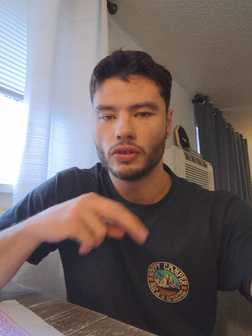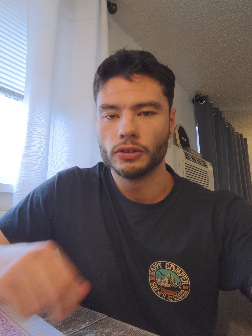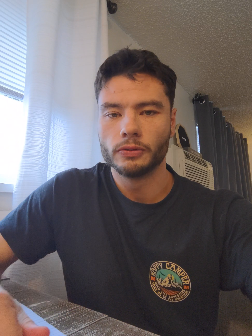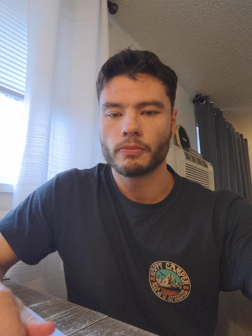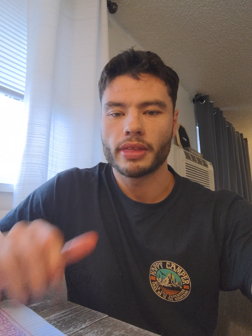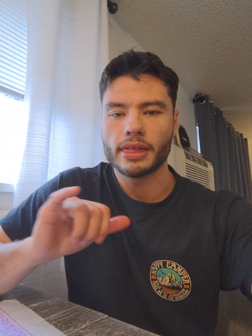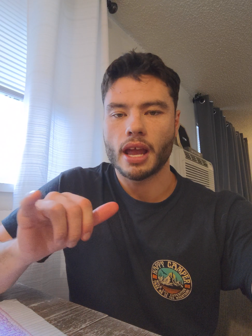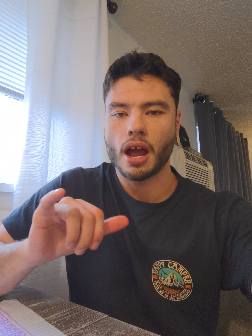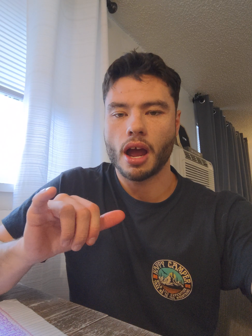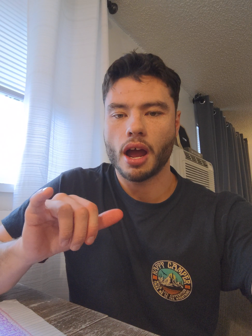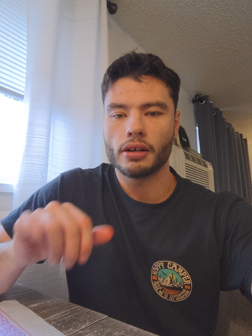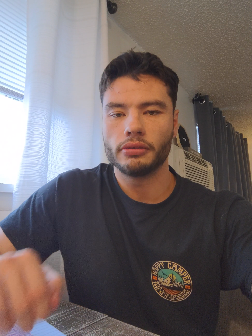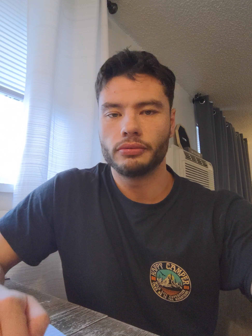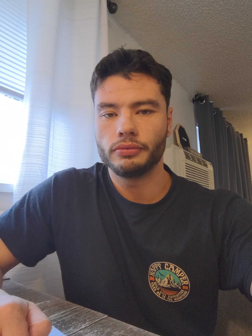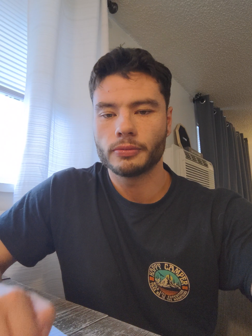like